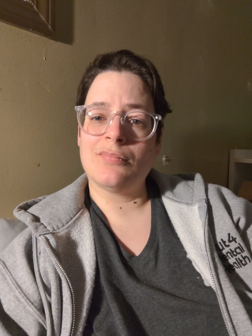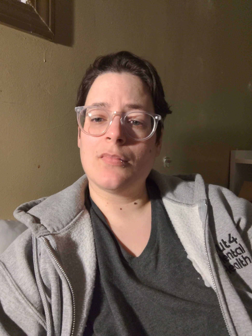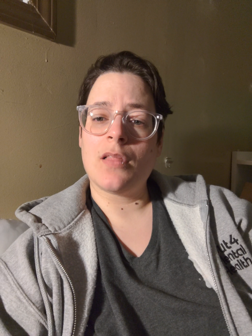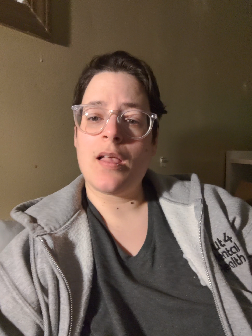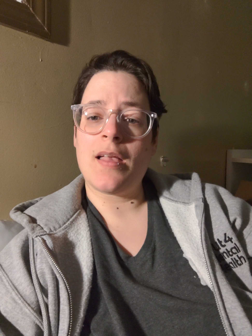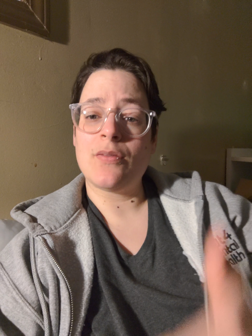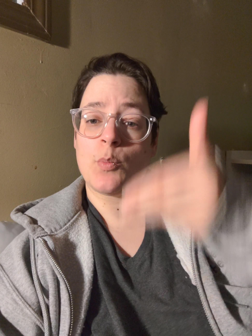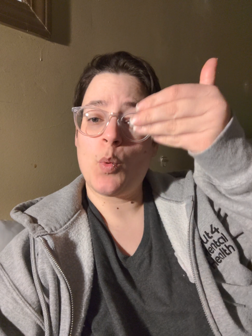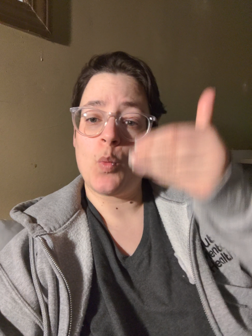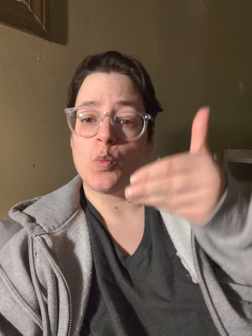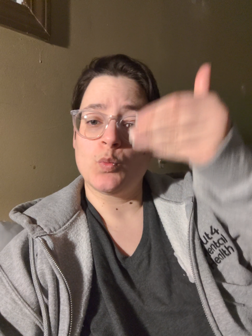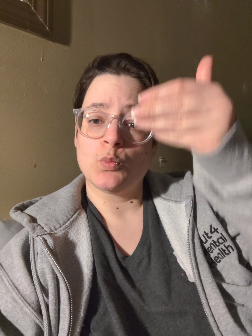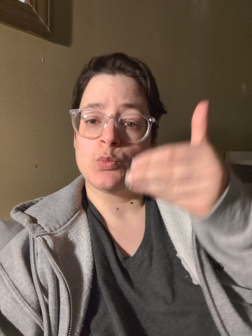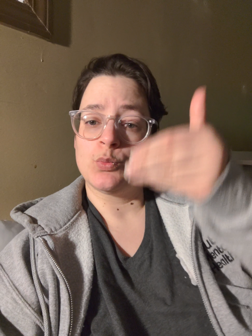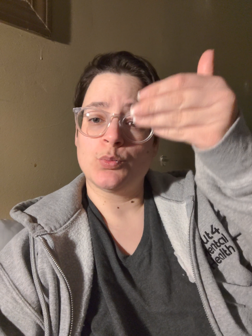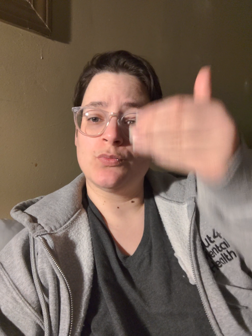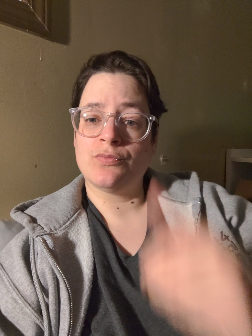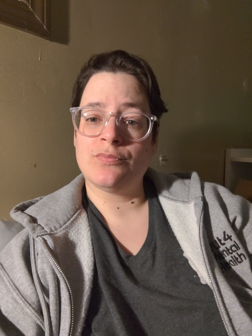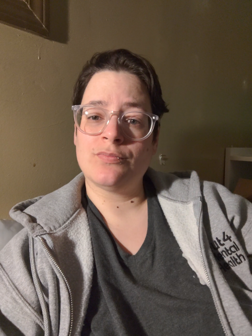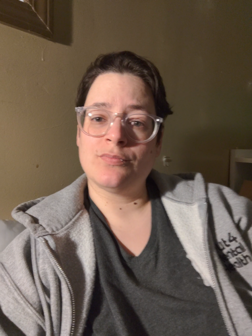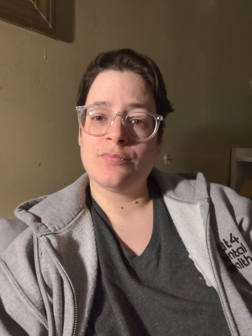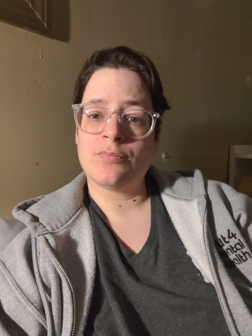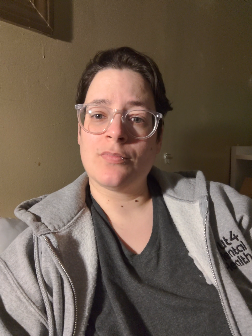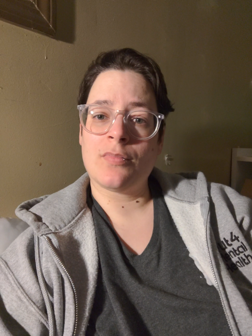window